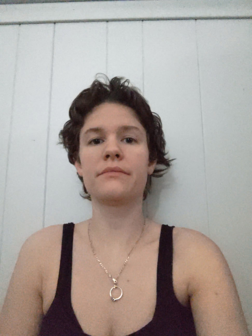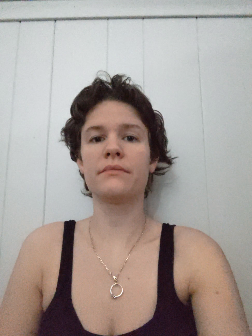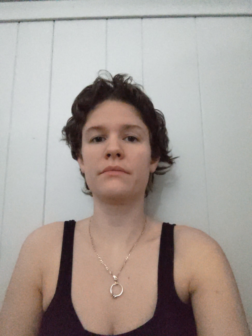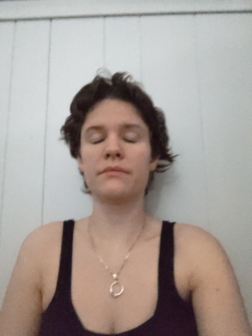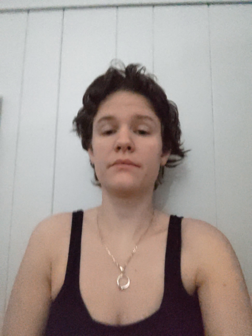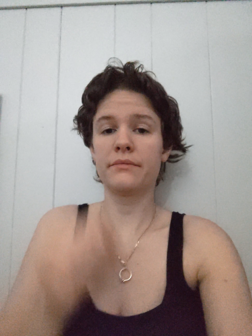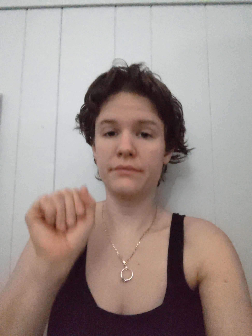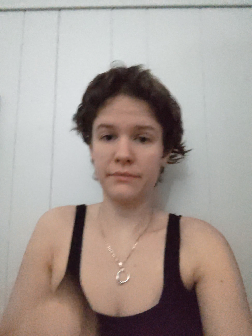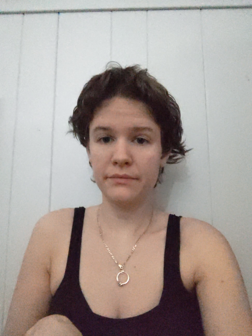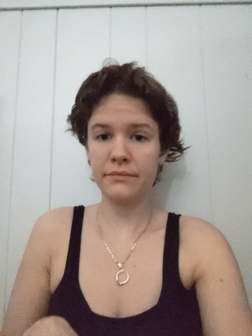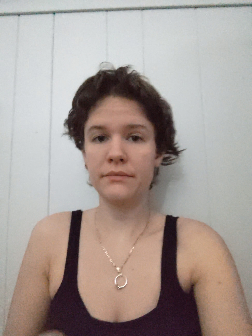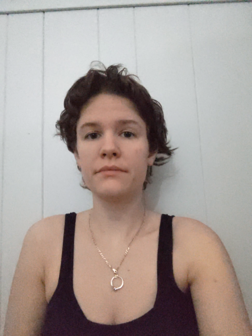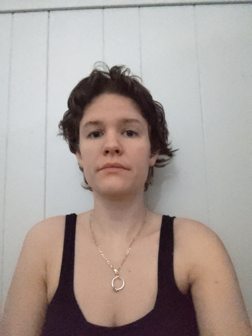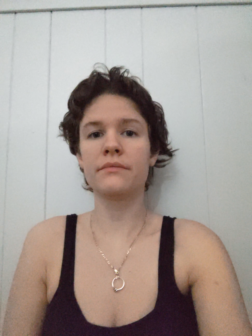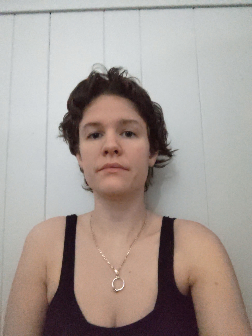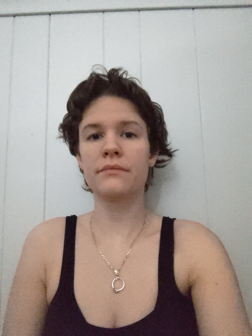can